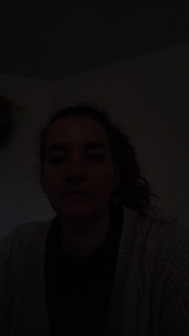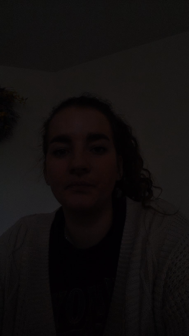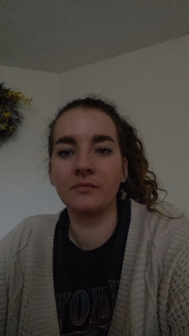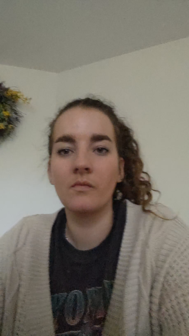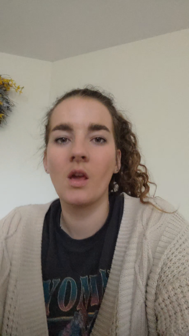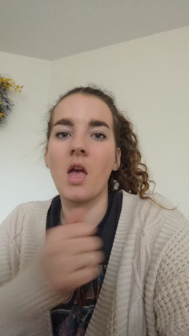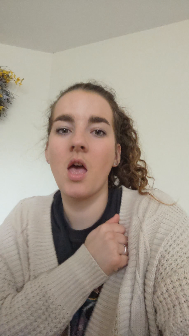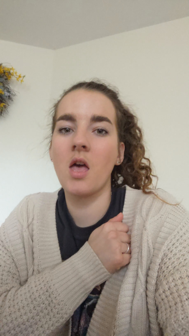hug